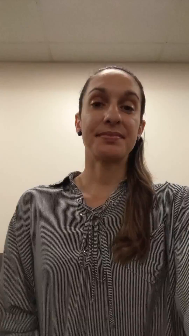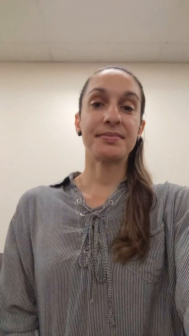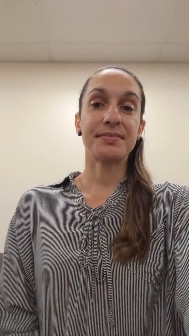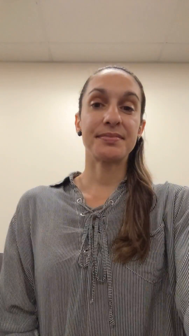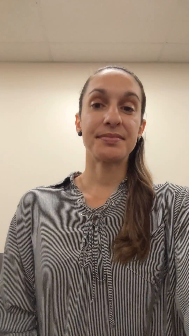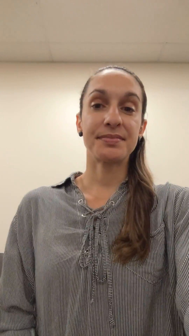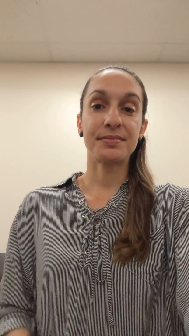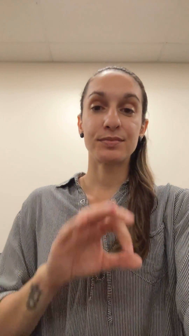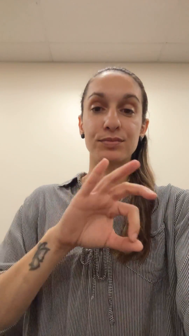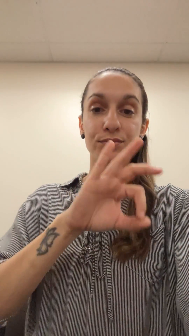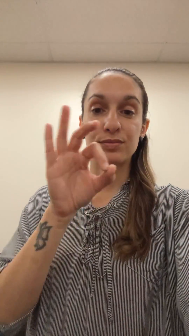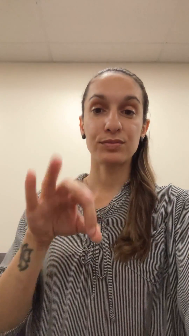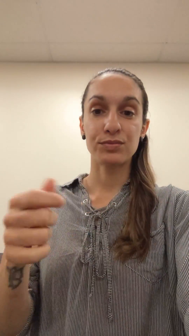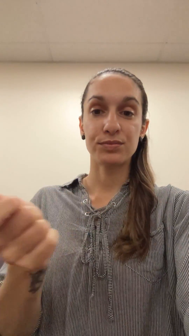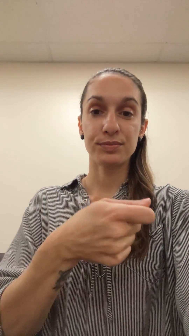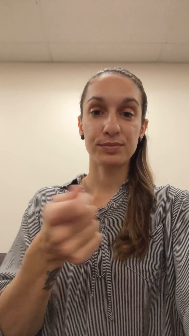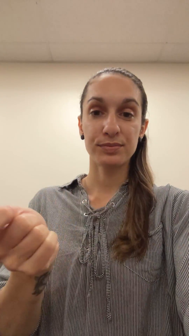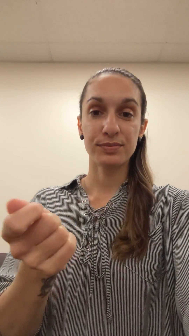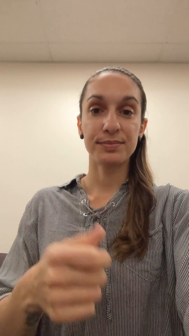hose